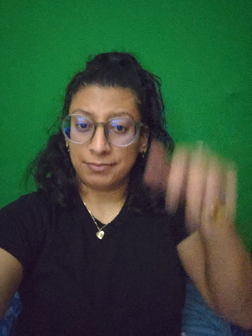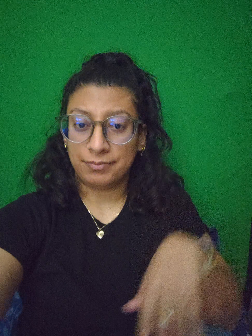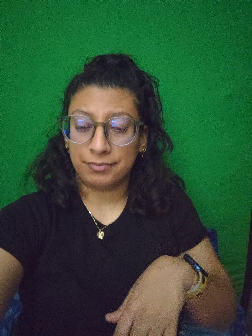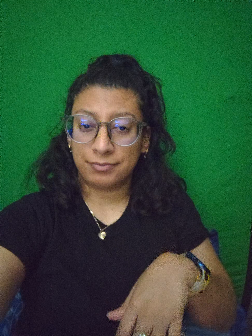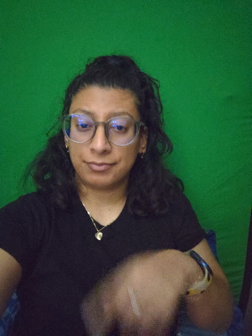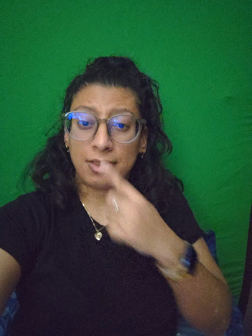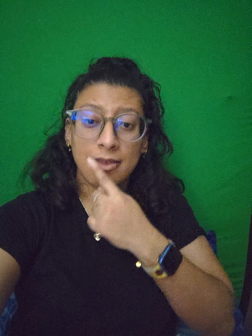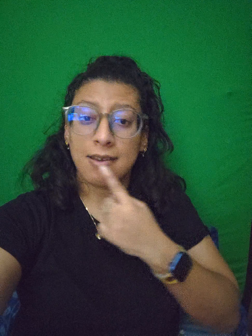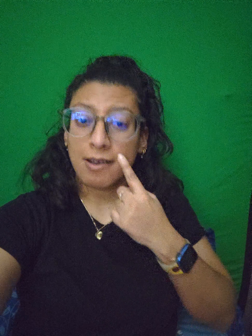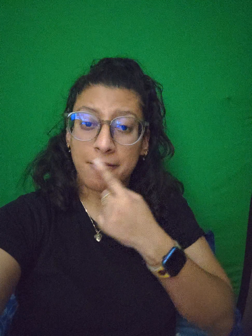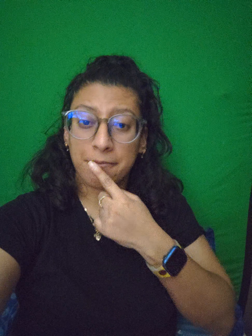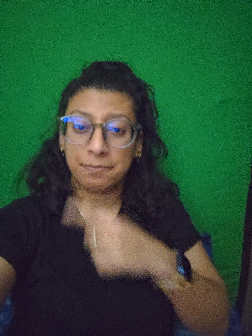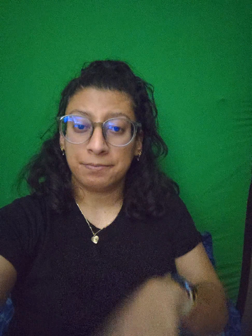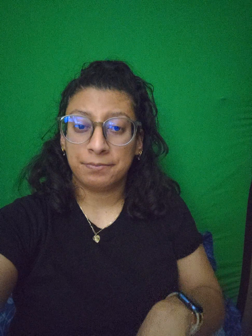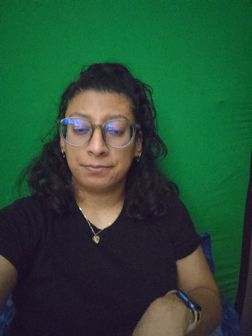lips